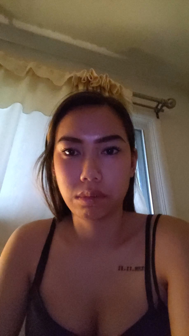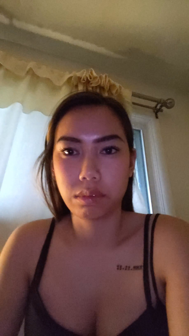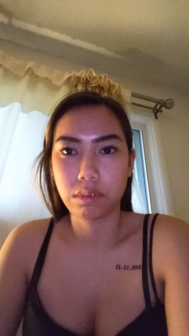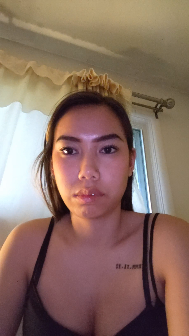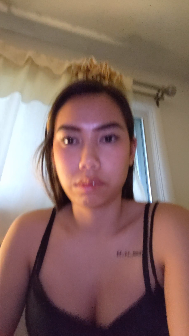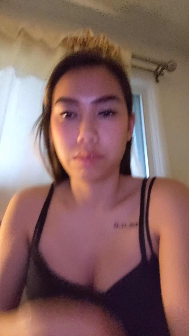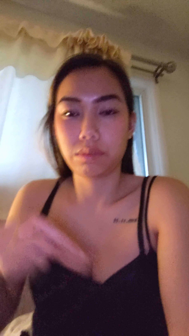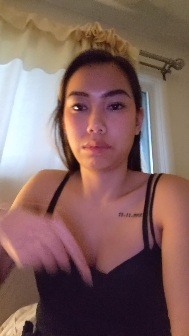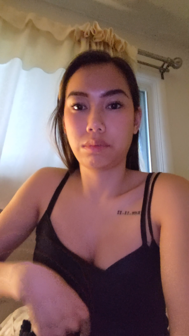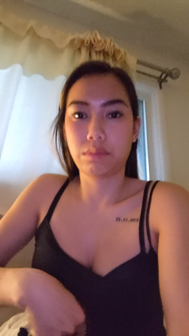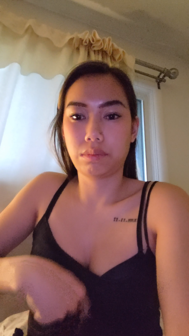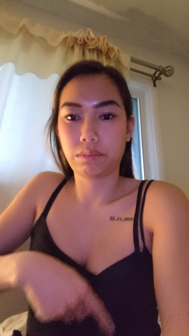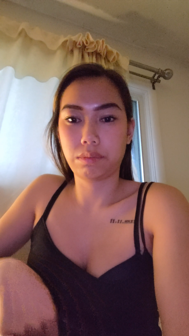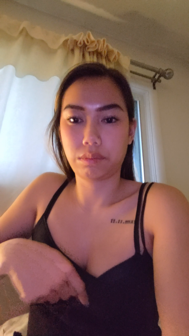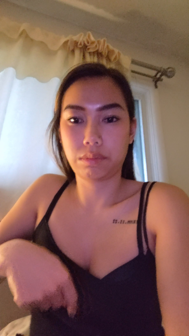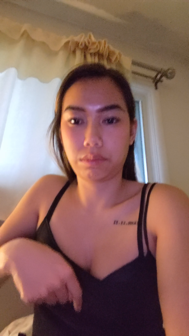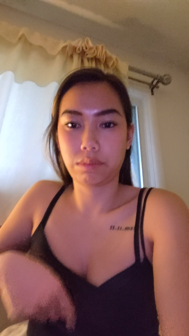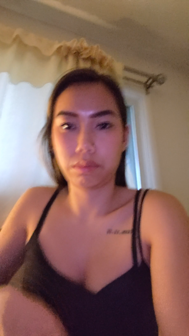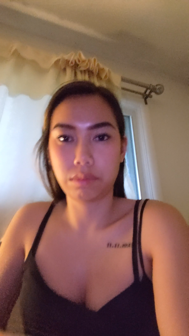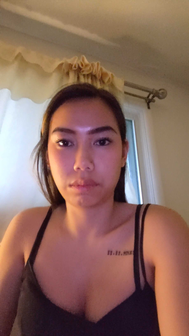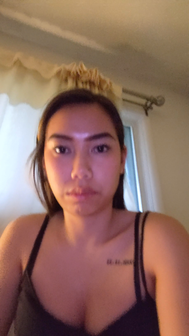belly button